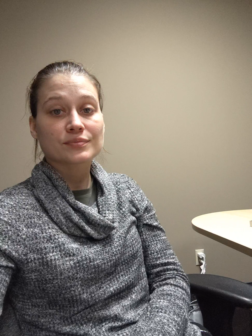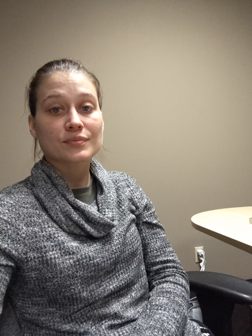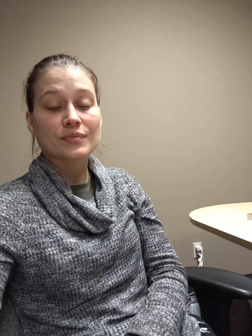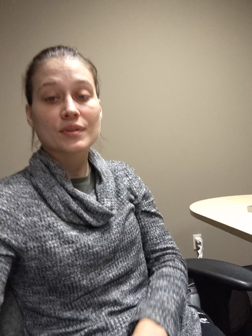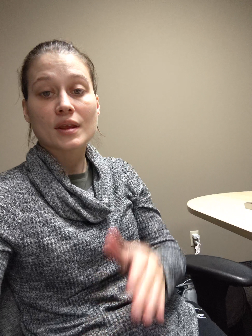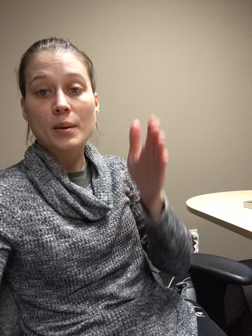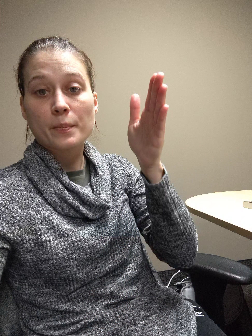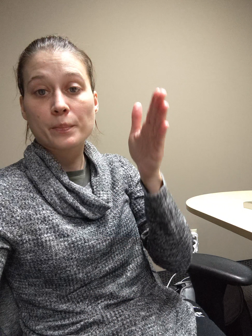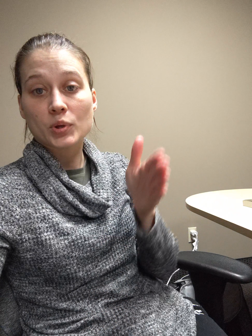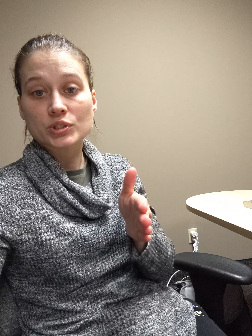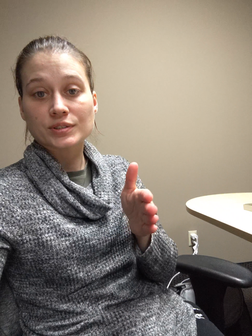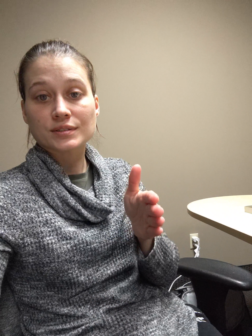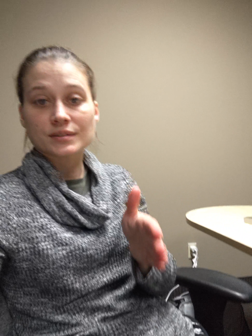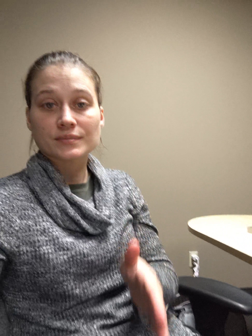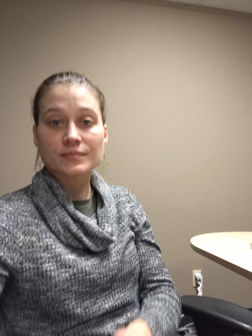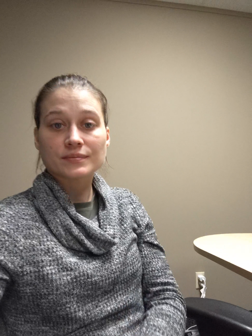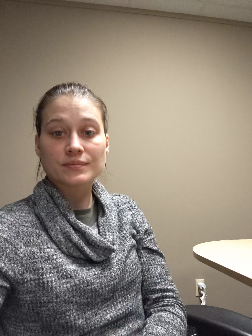person